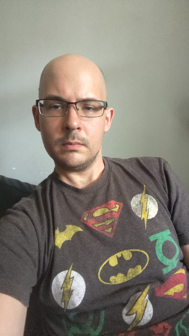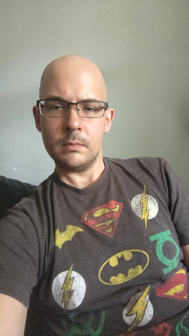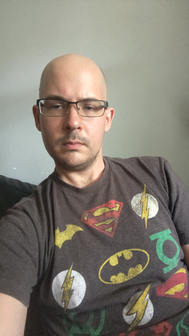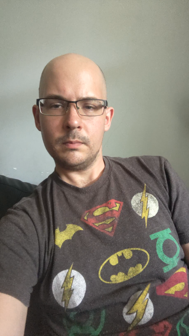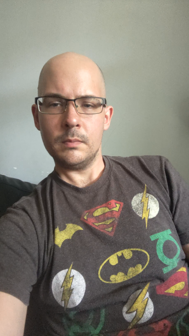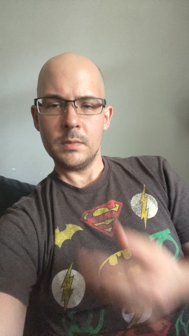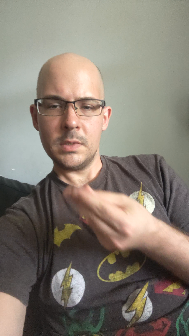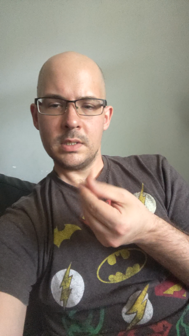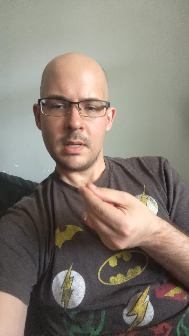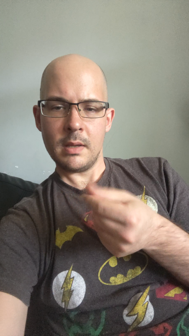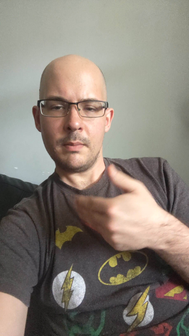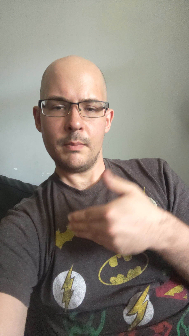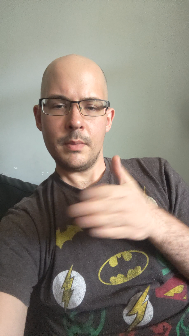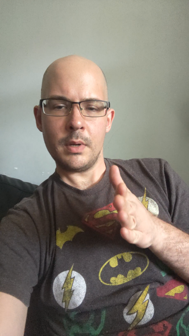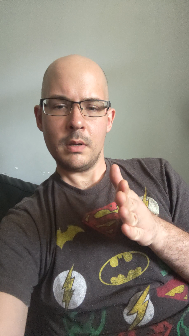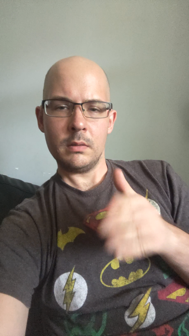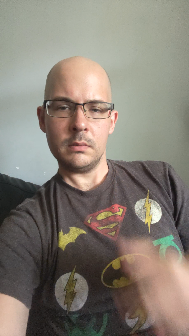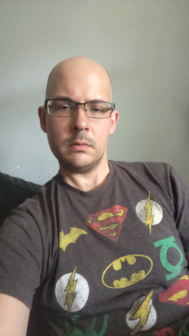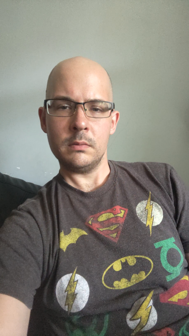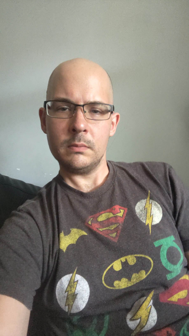sandbox